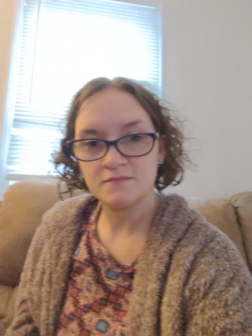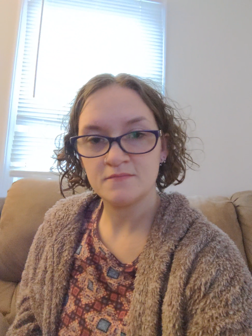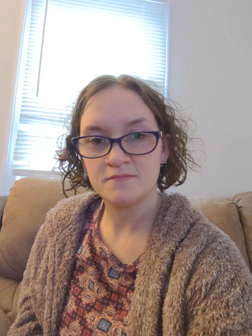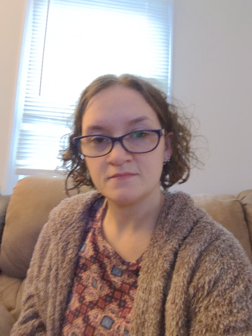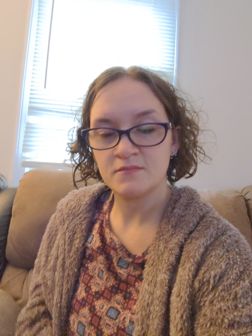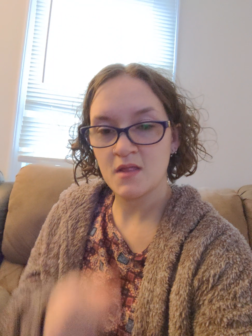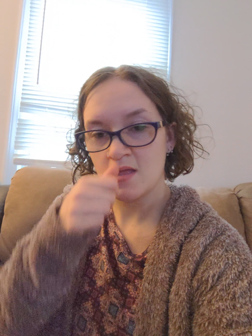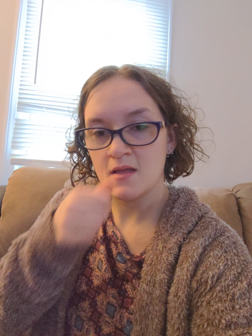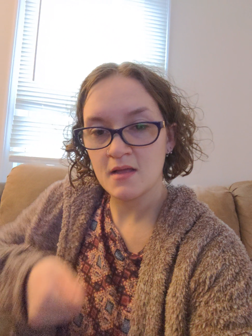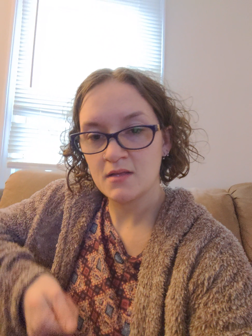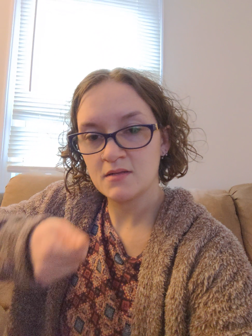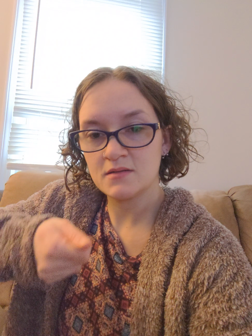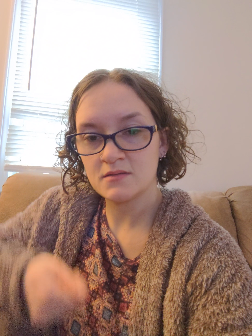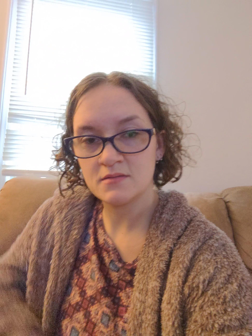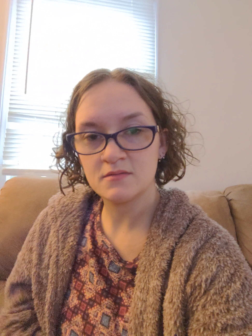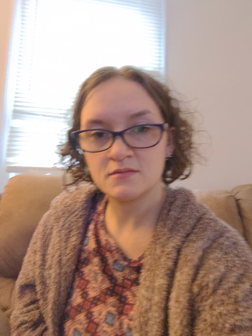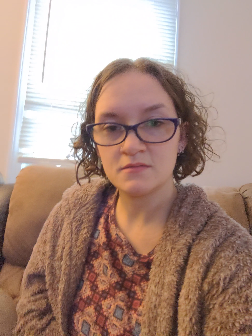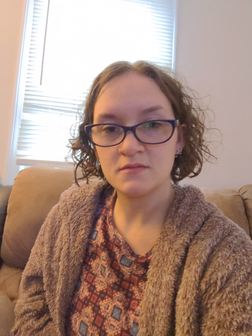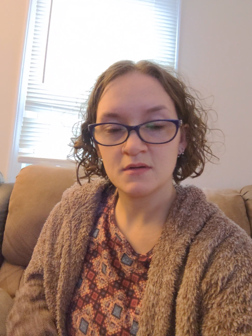hide